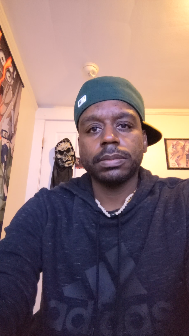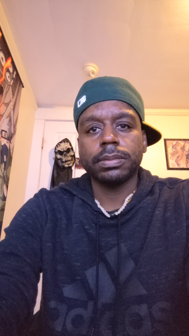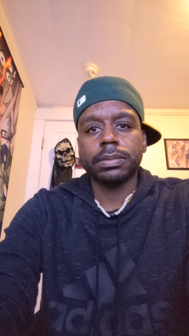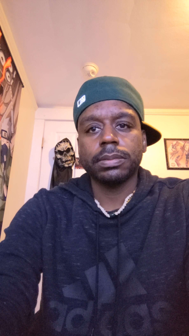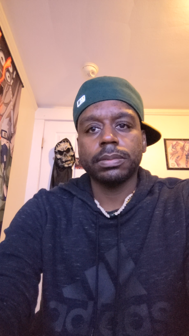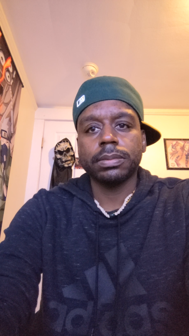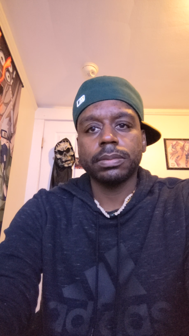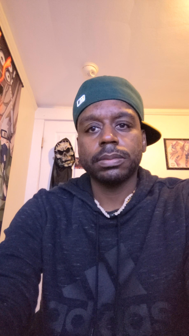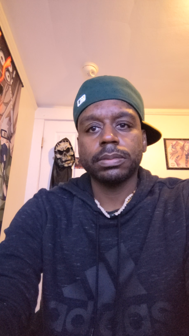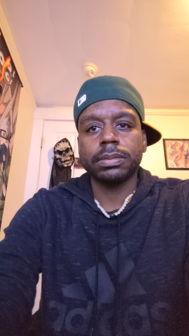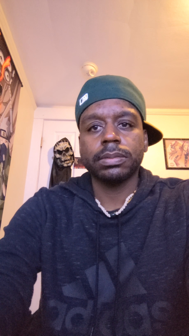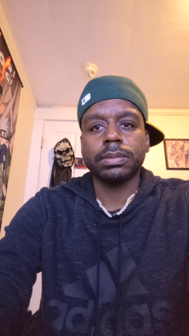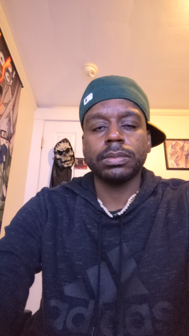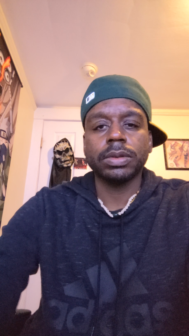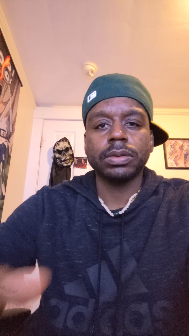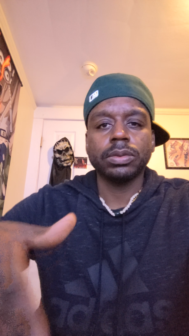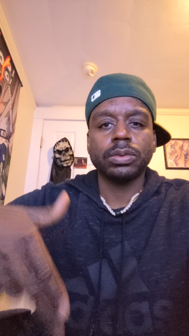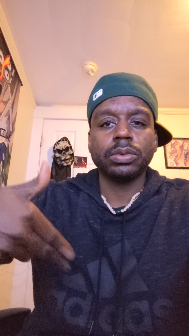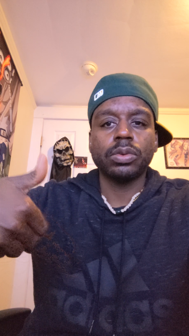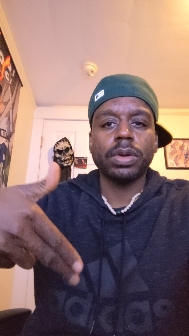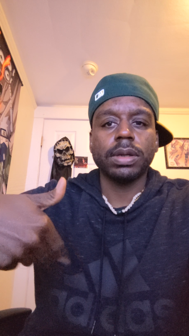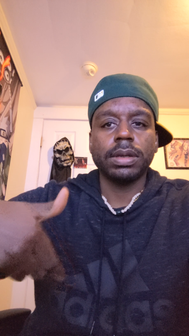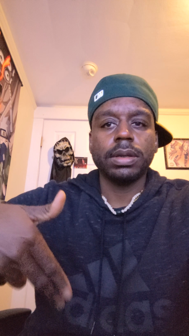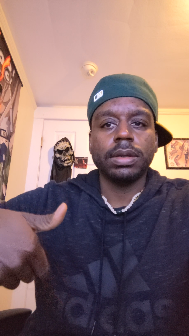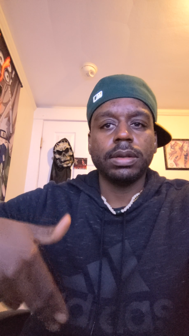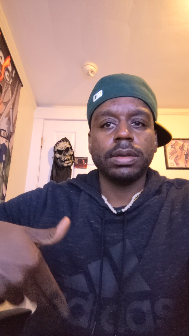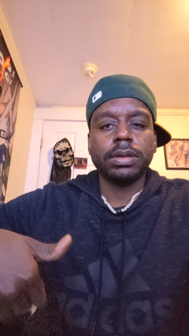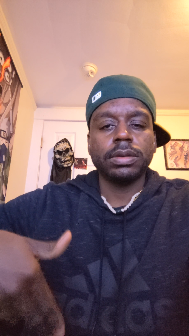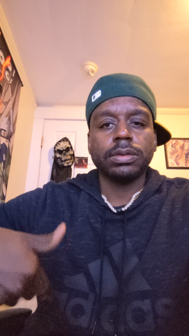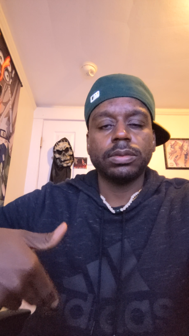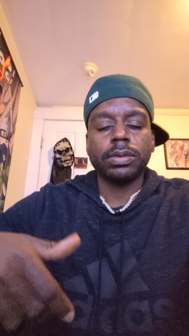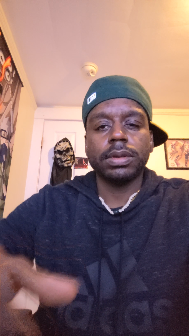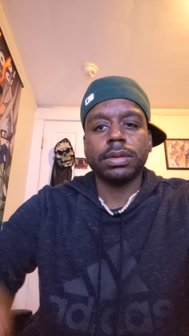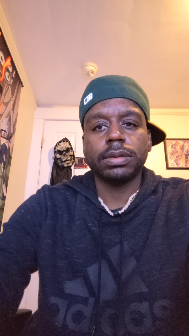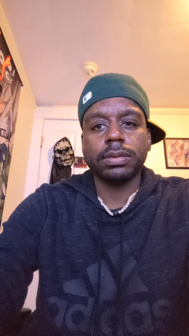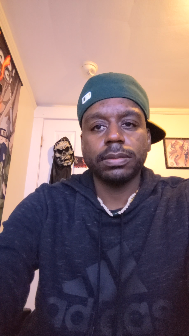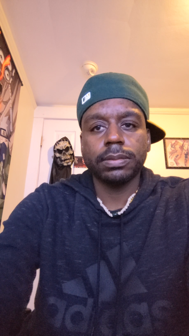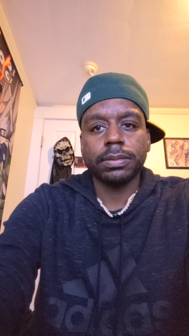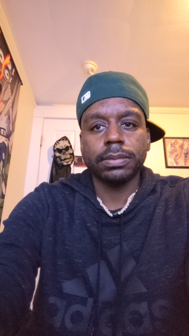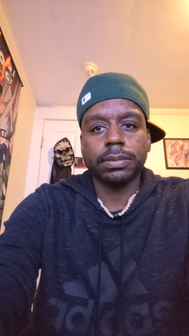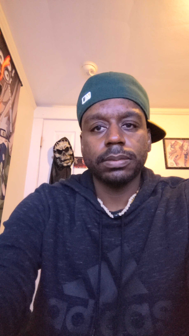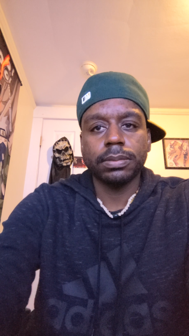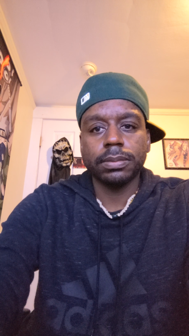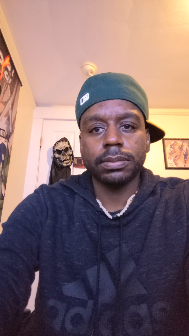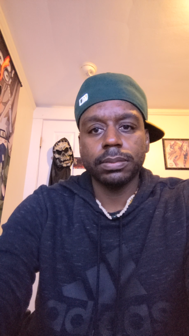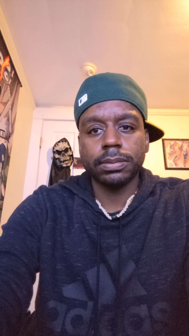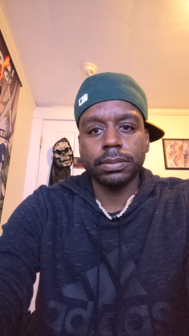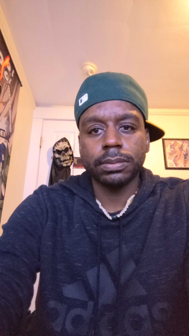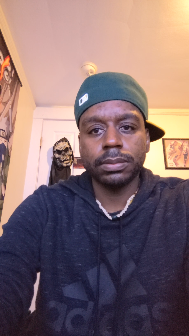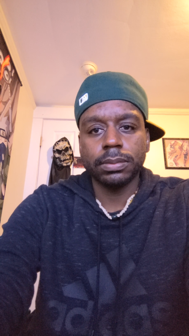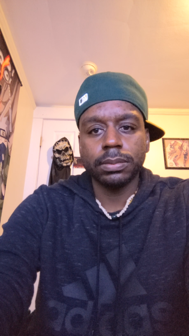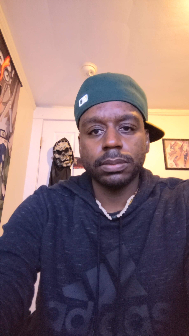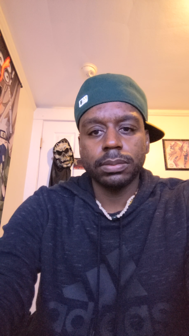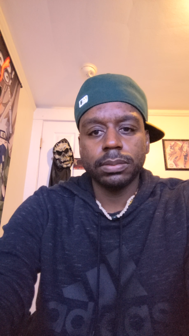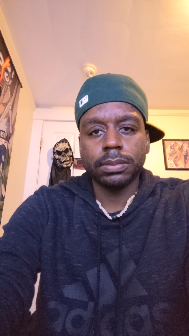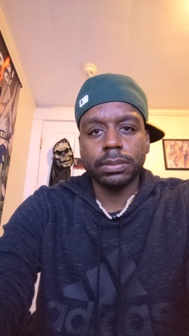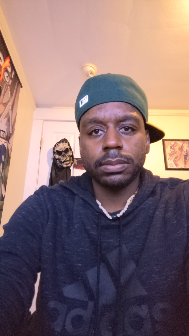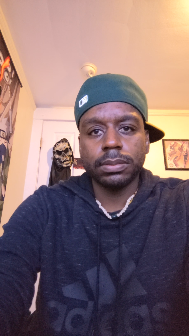shorts